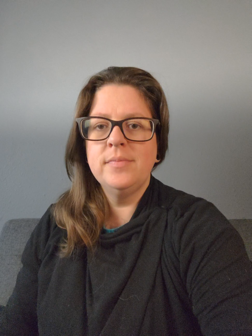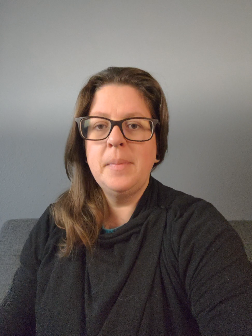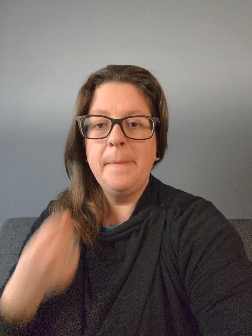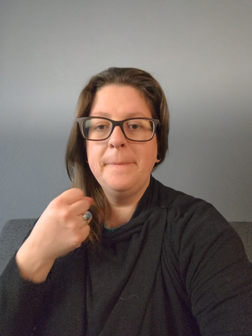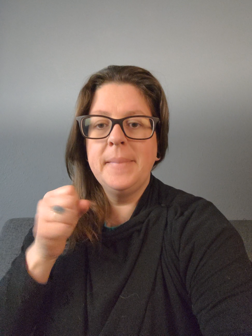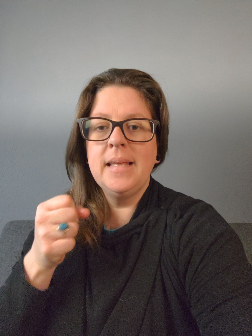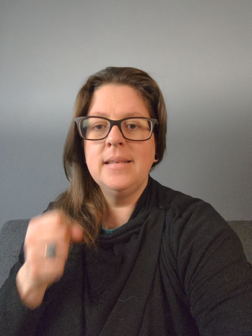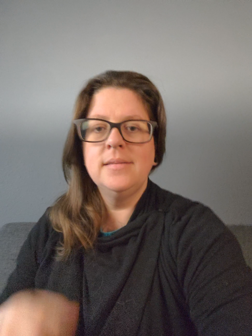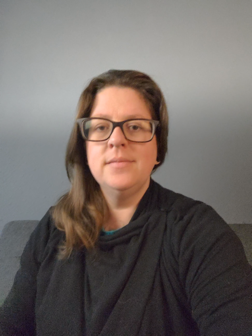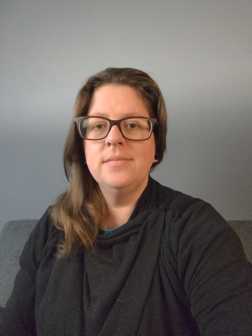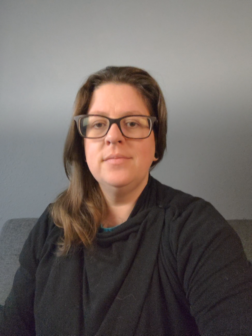make